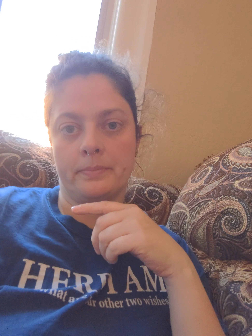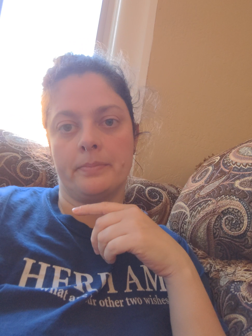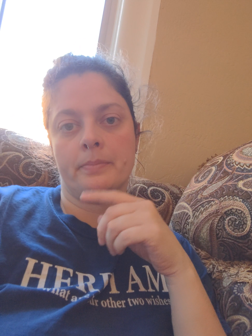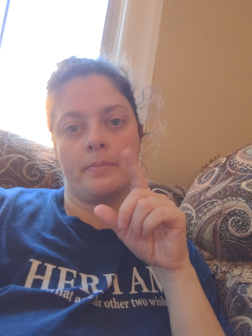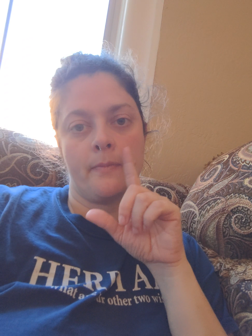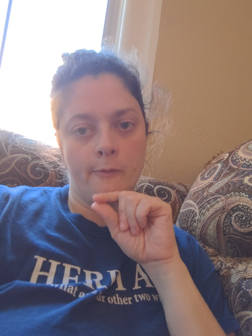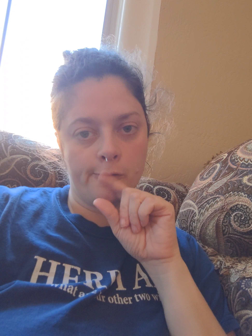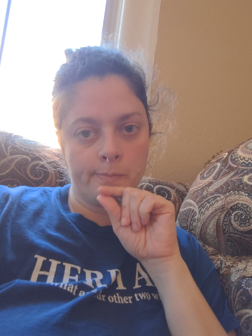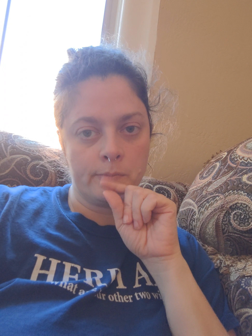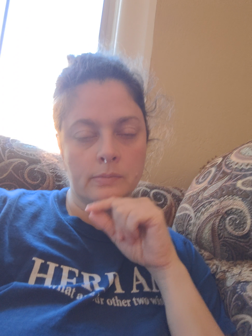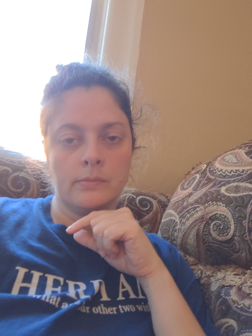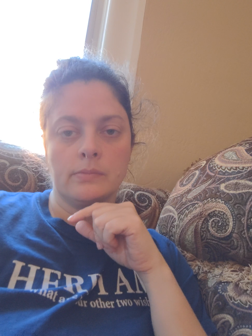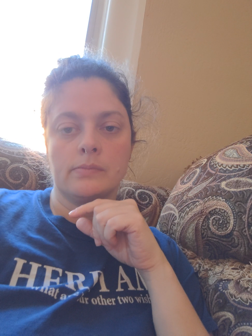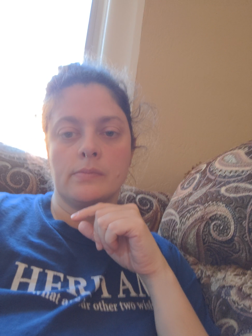bird